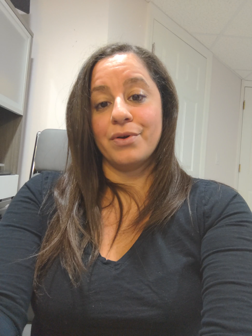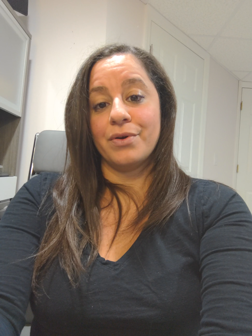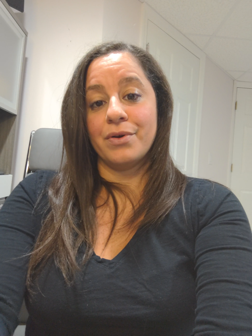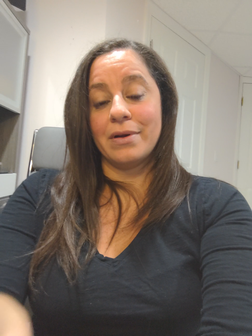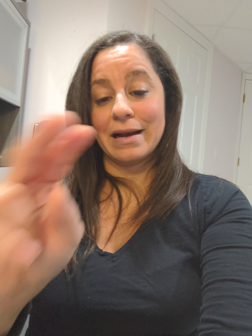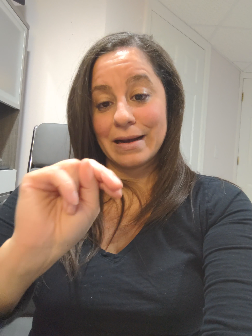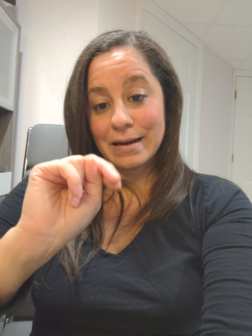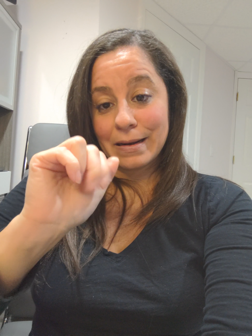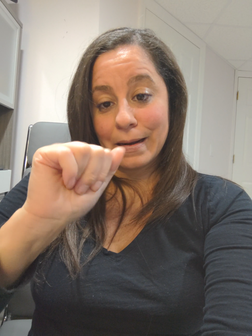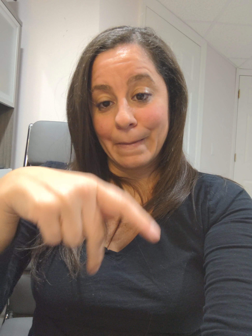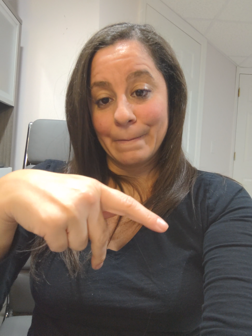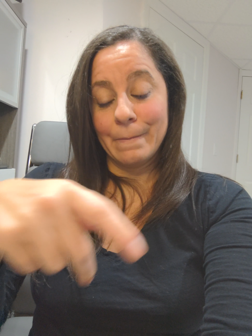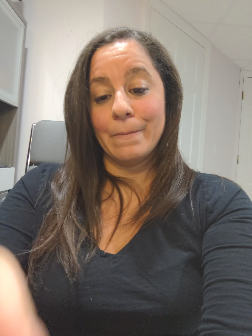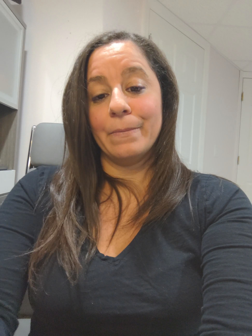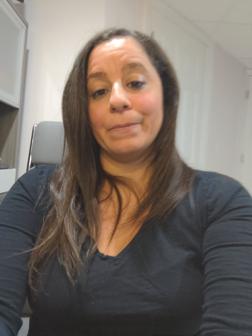nap